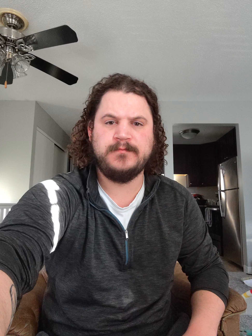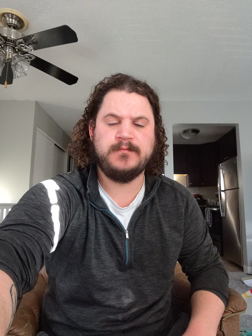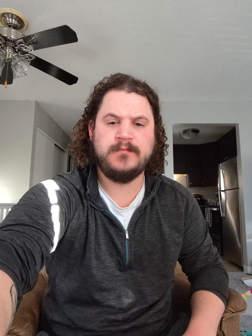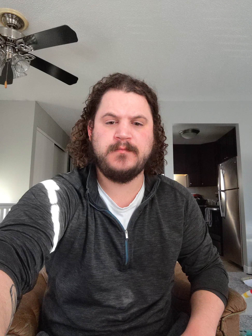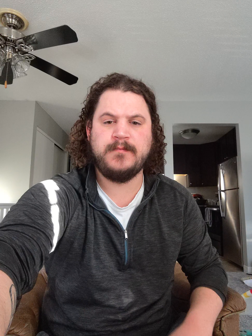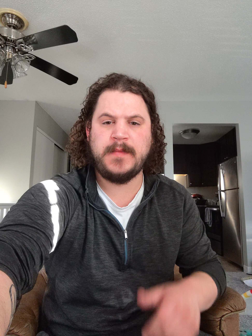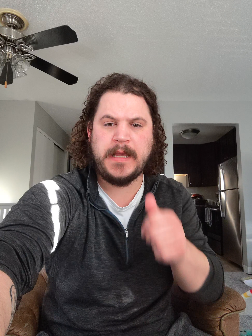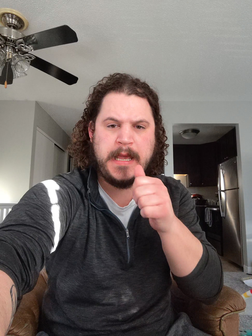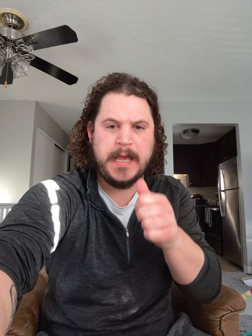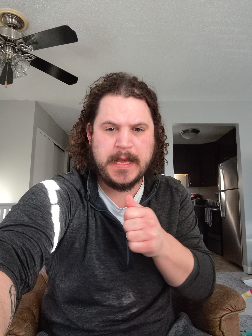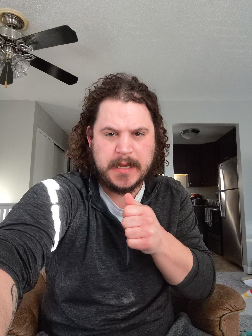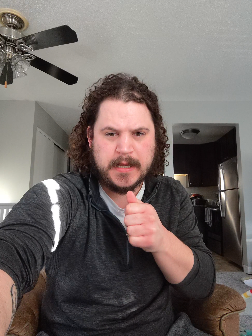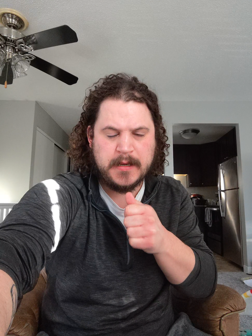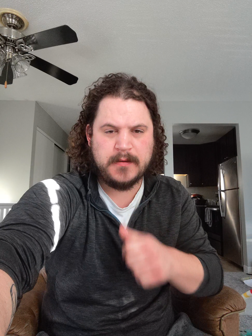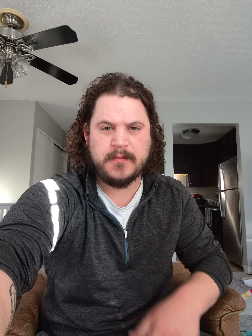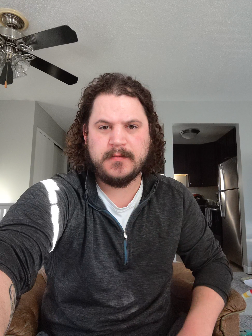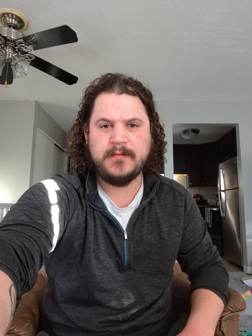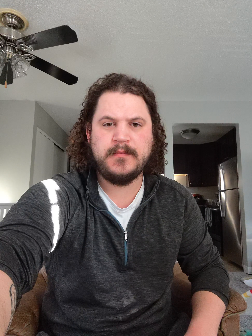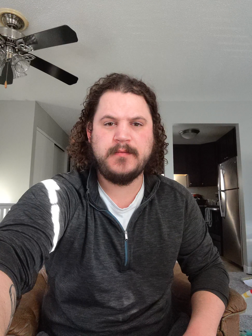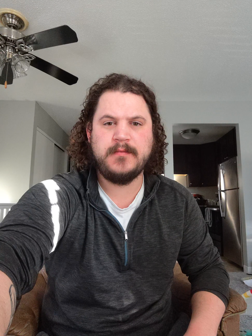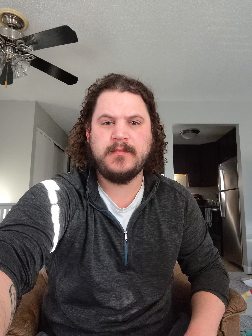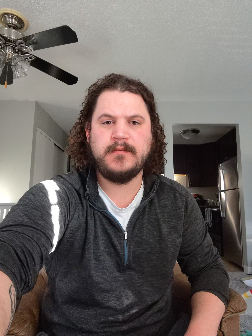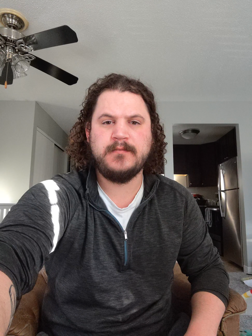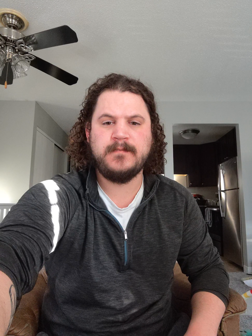hide